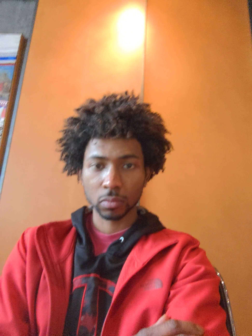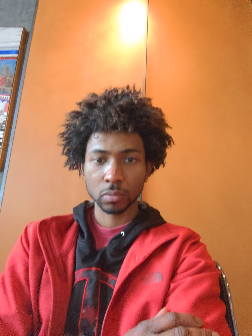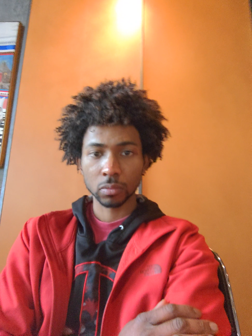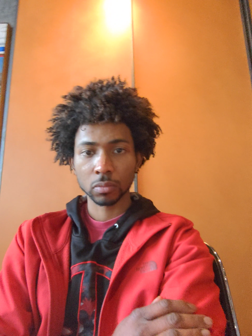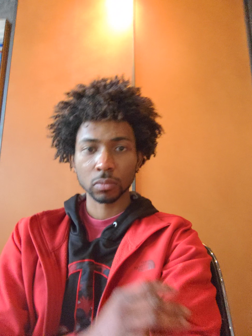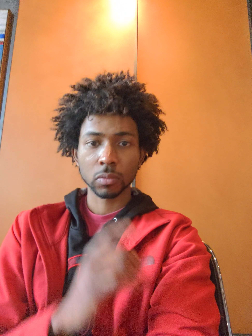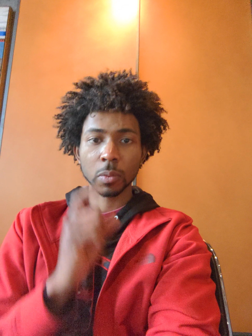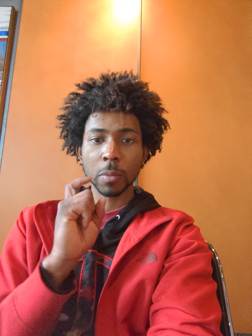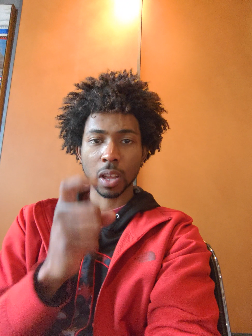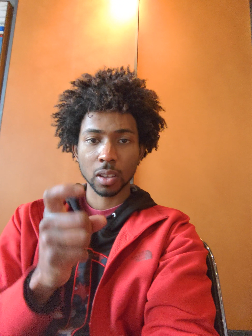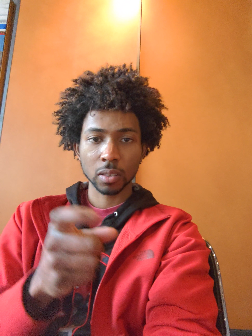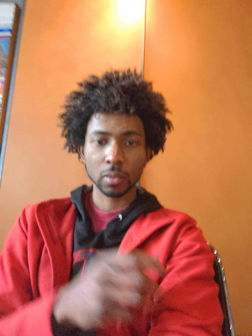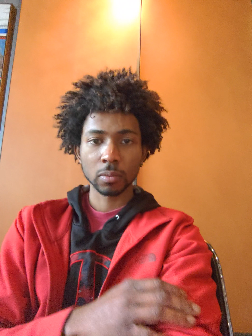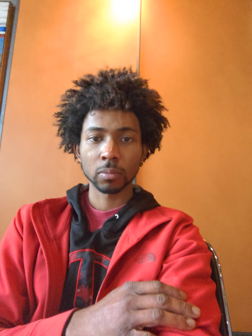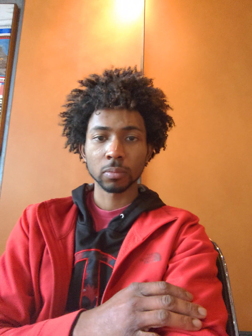gift